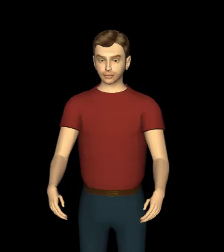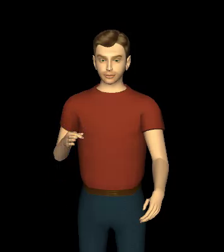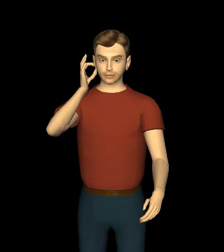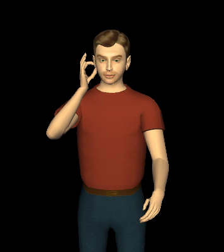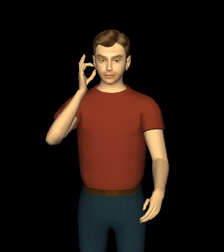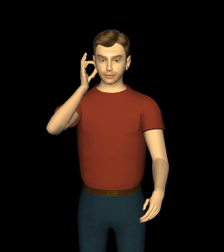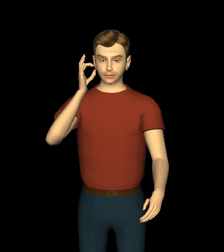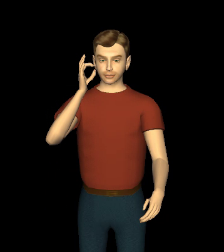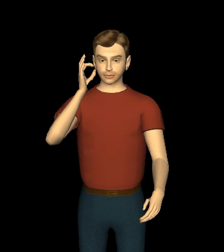أذن